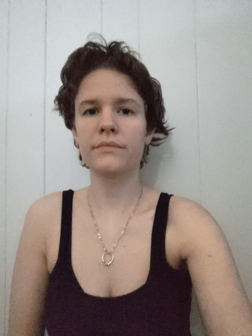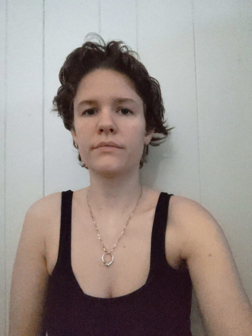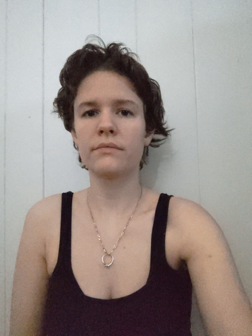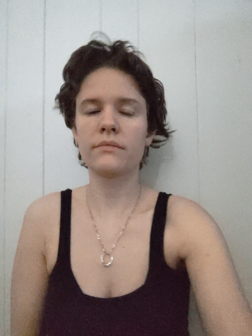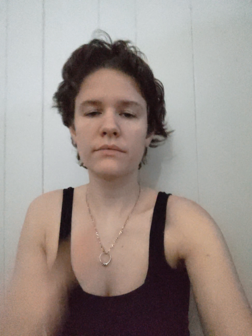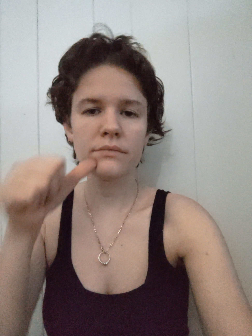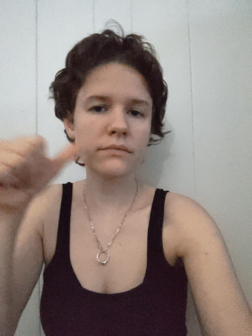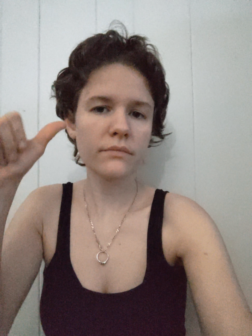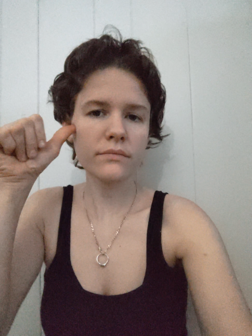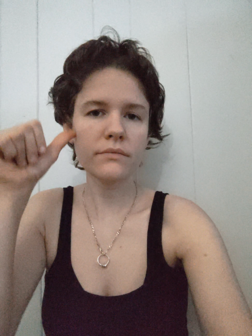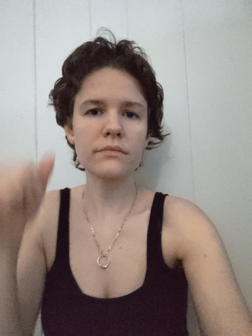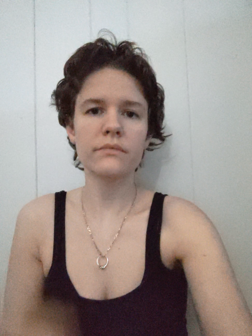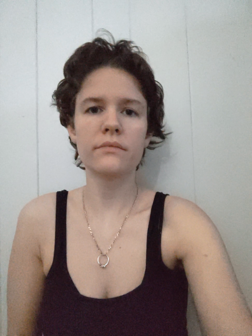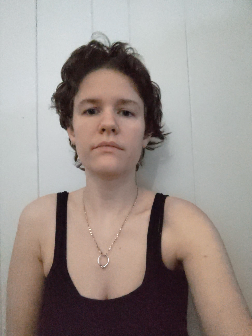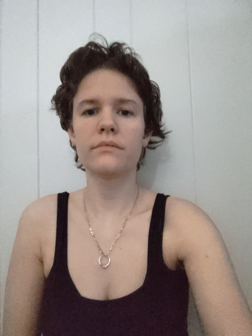yesterday